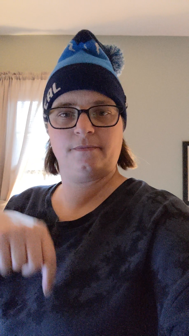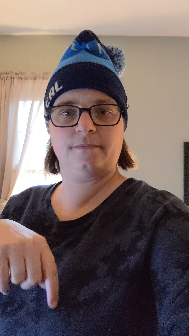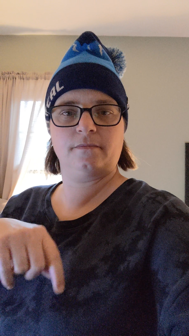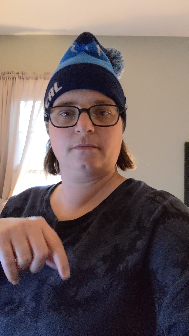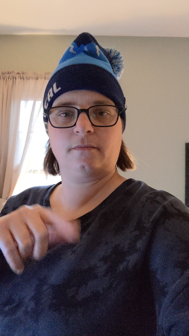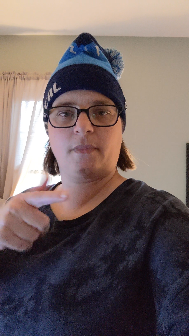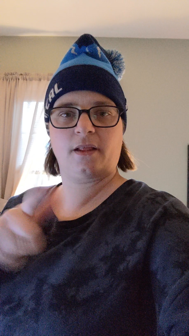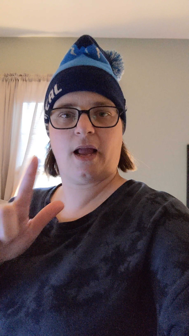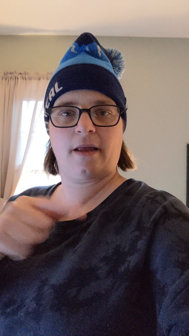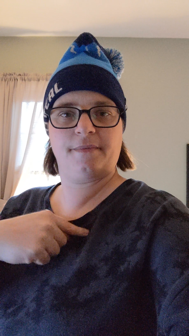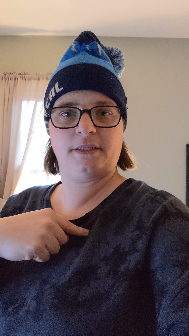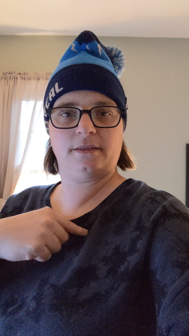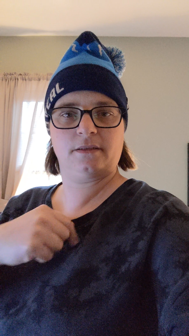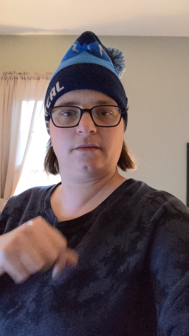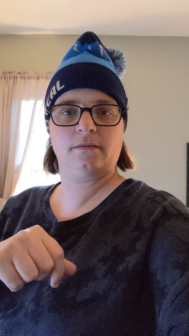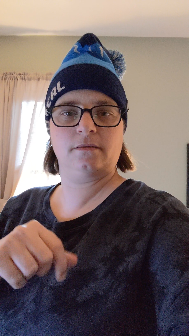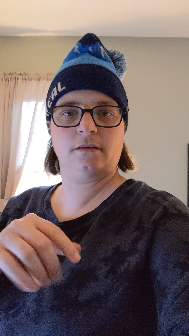let me